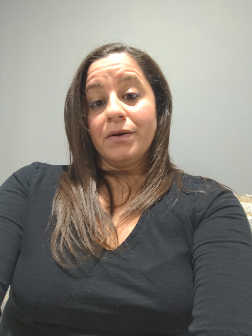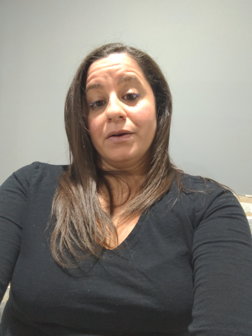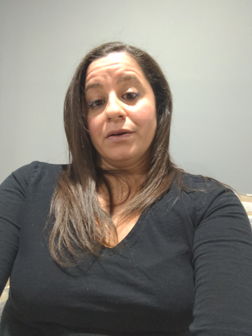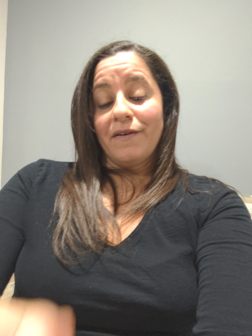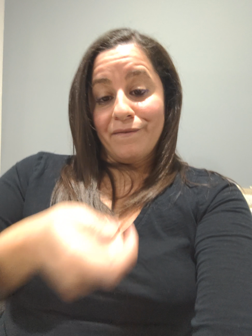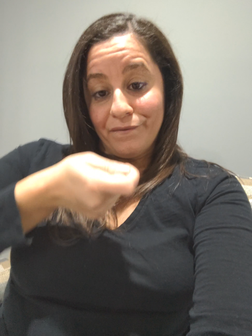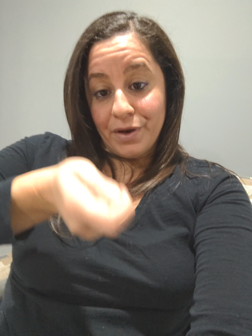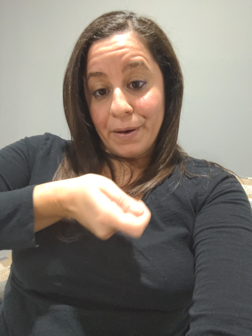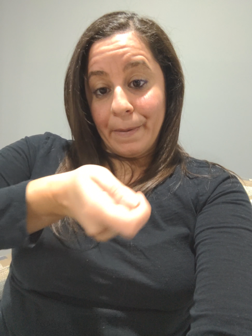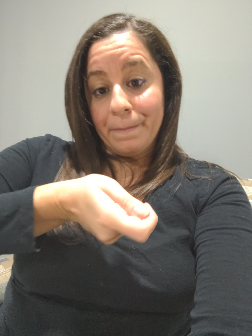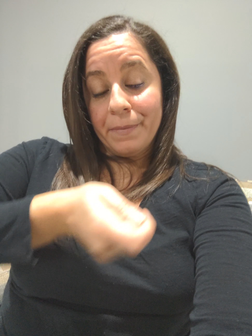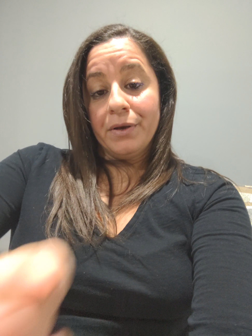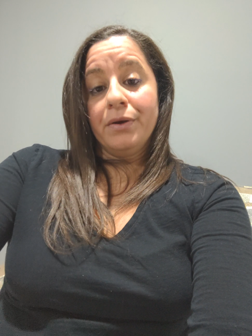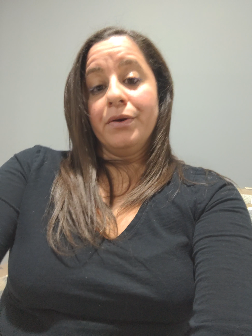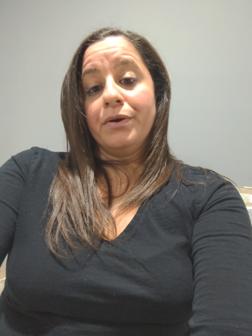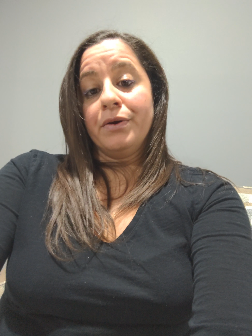vacuum